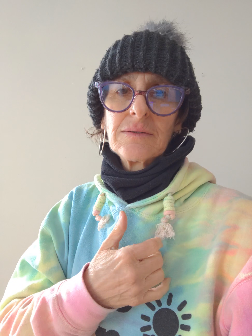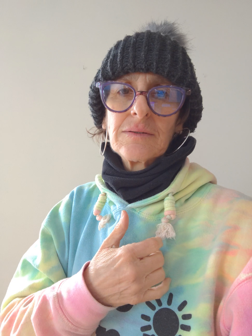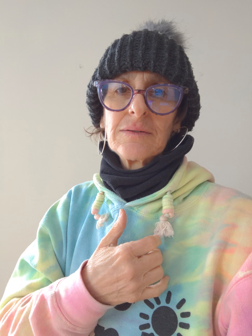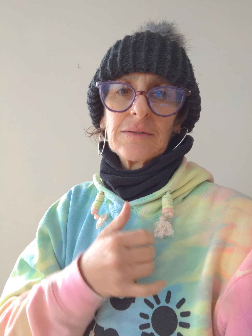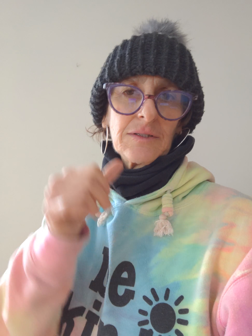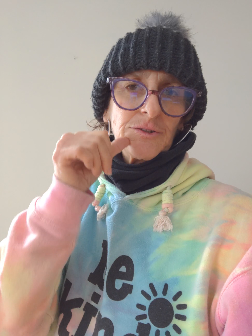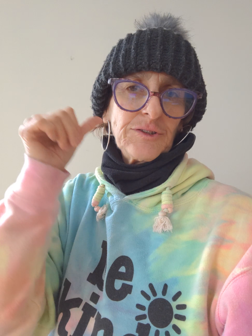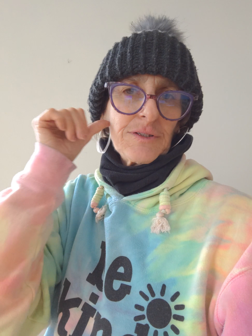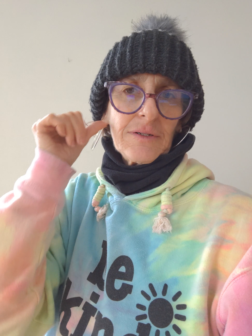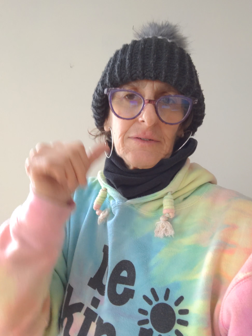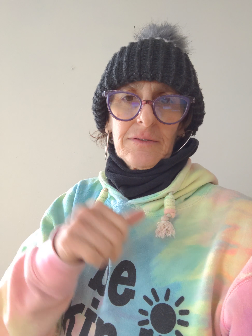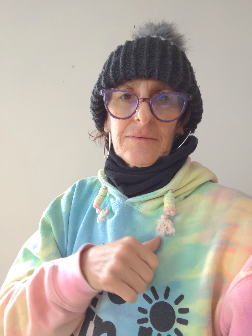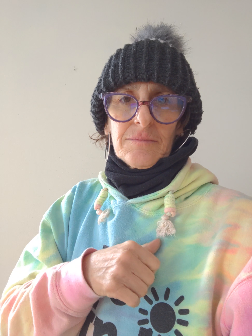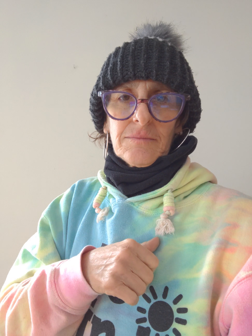yesterday